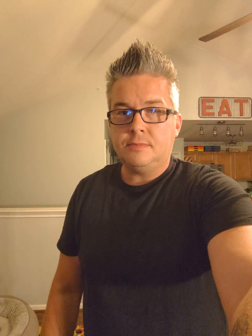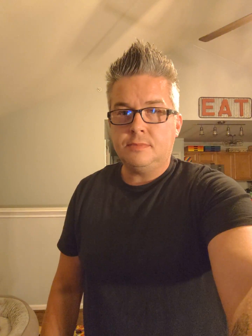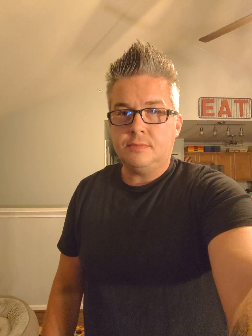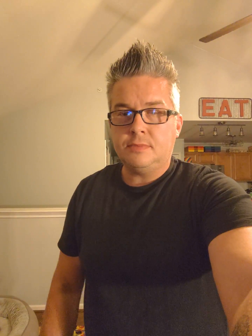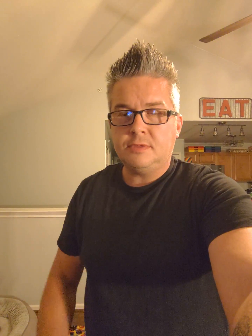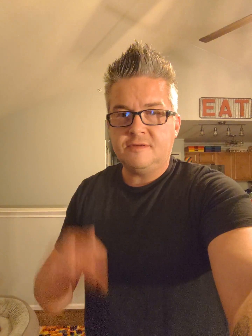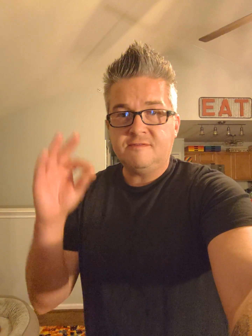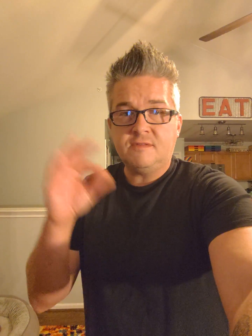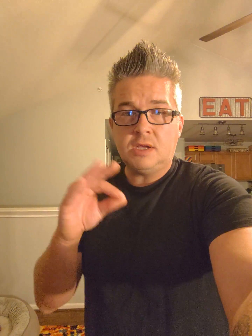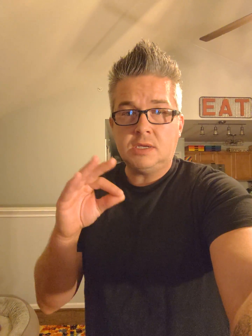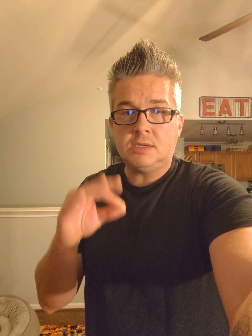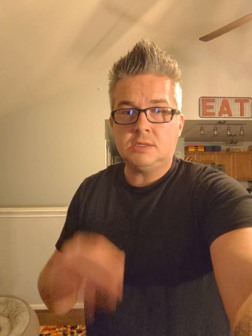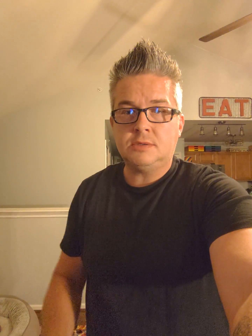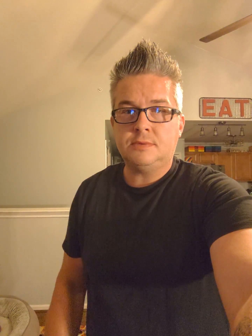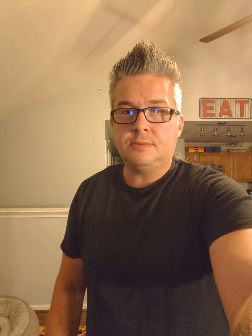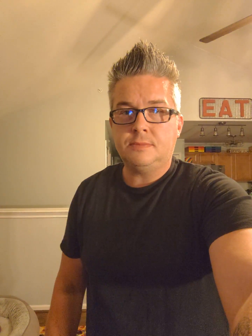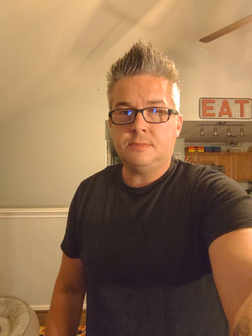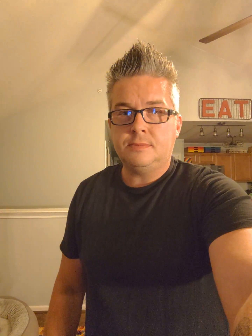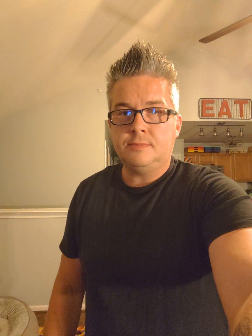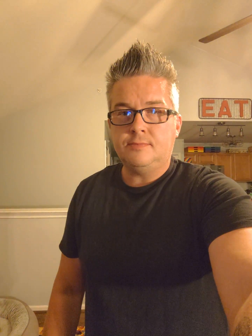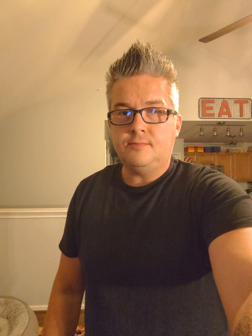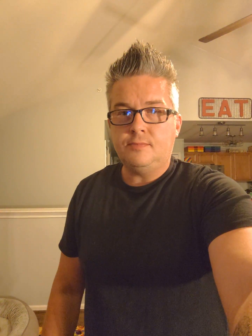fit